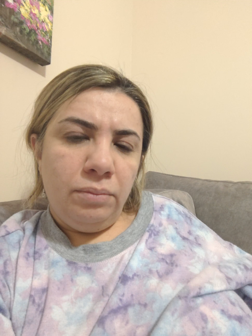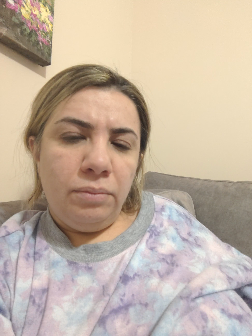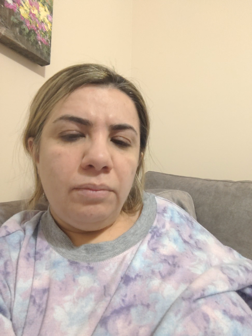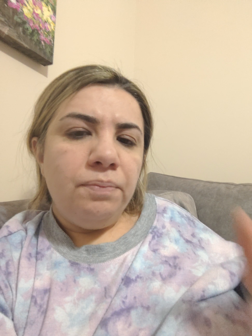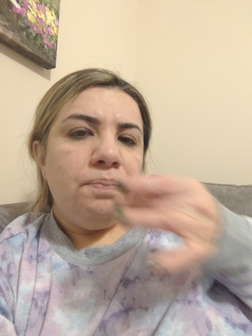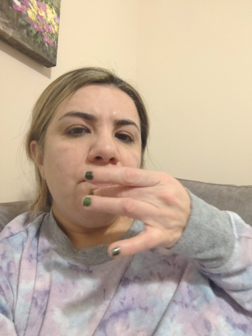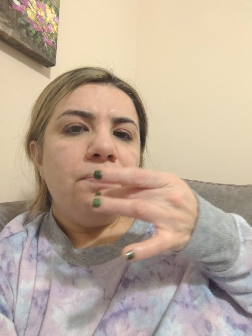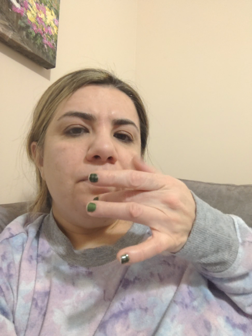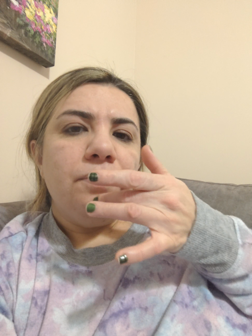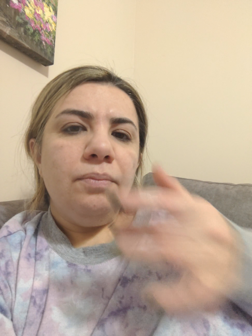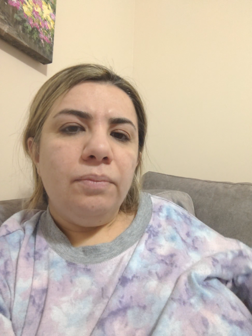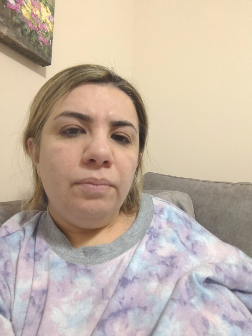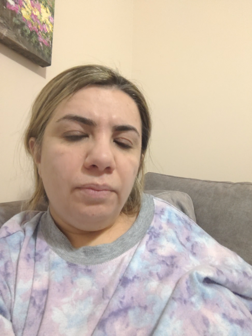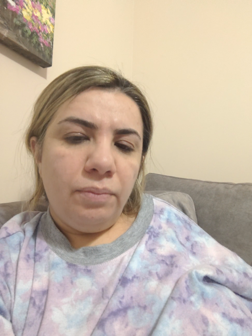taste